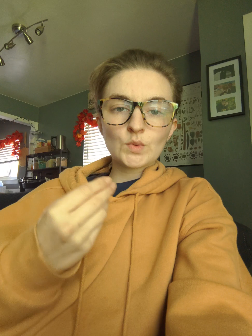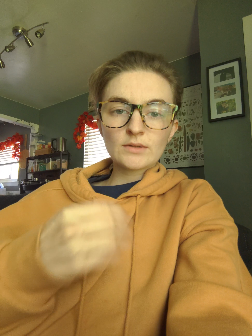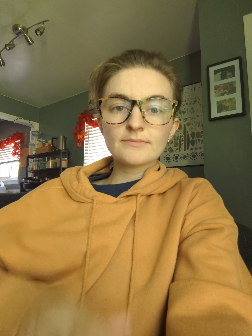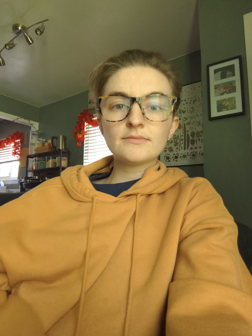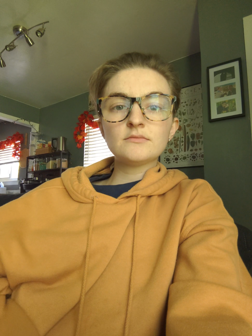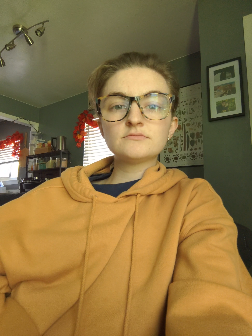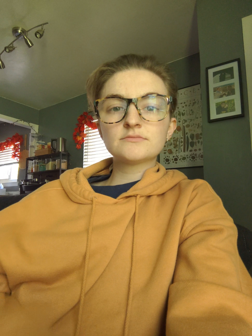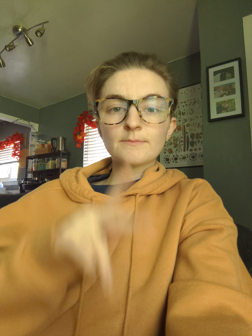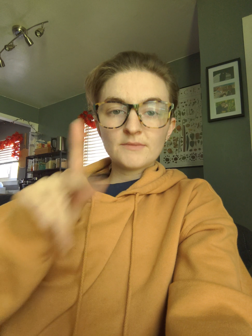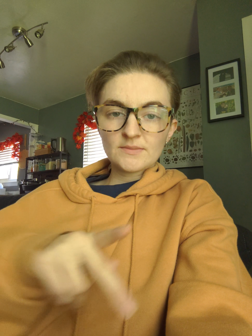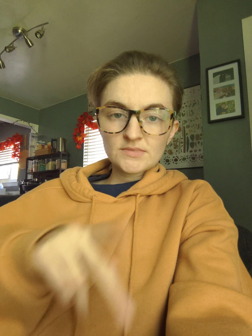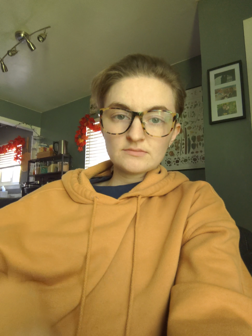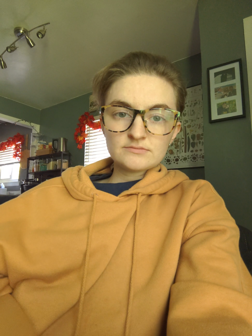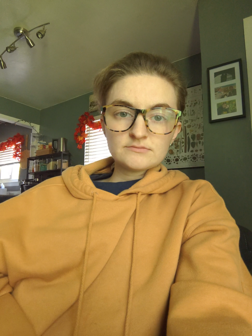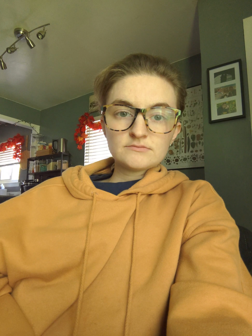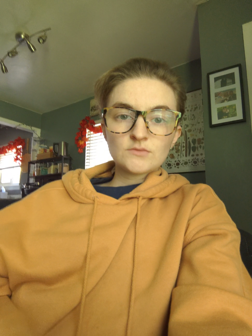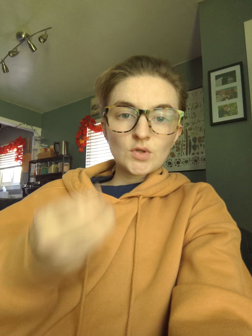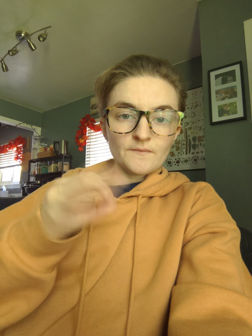people